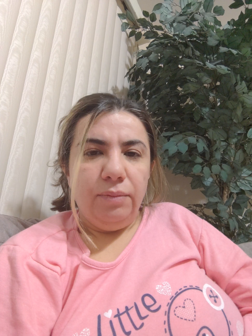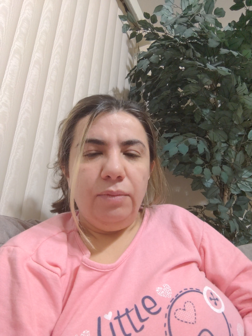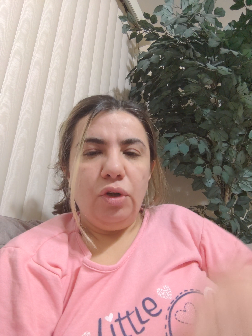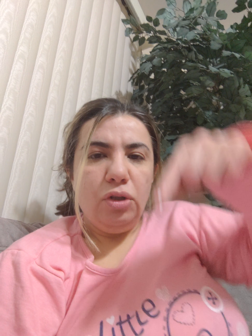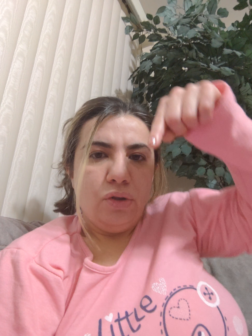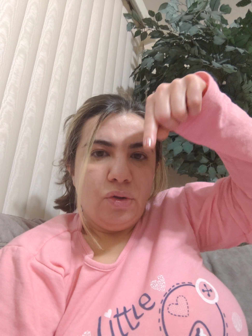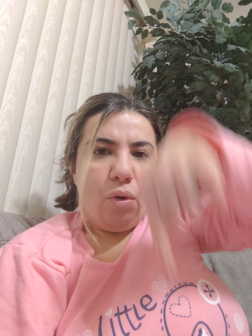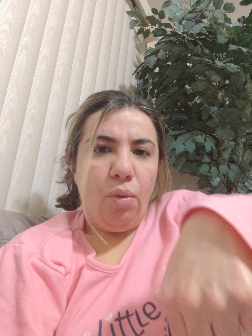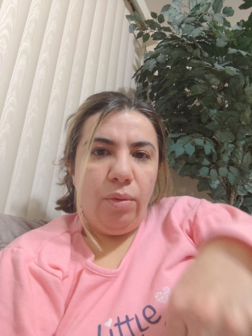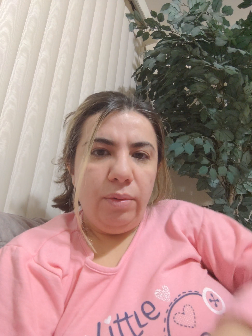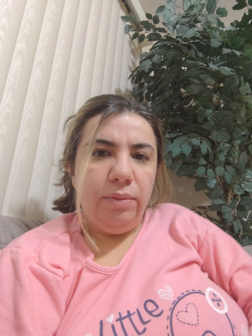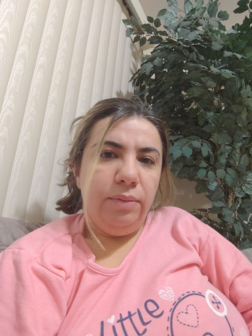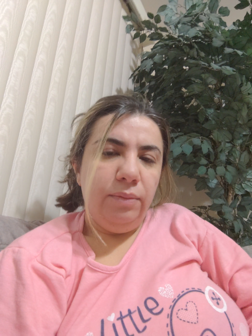down